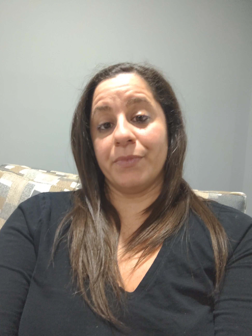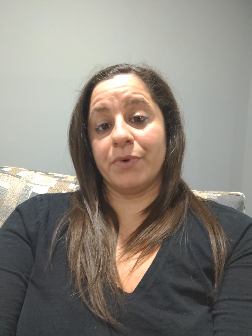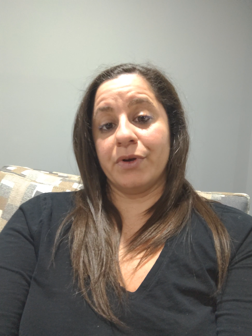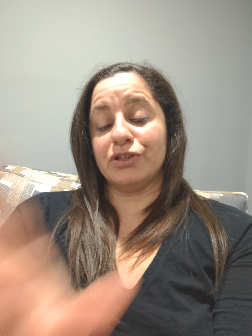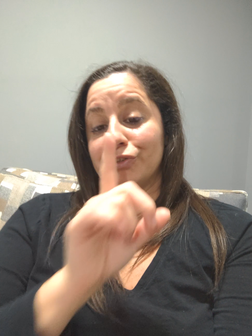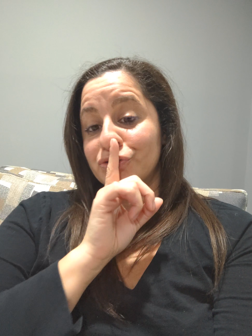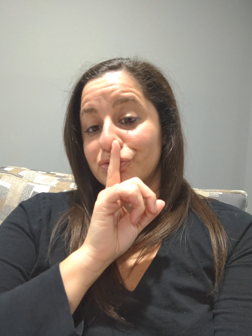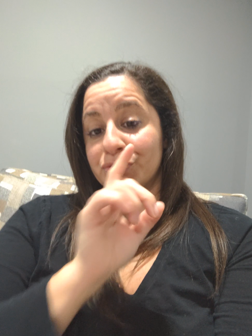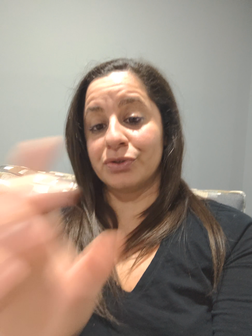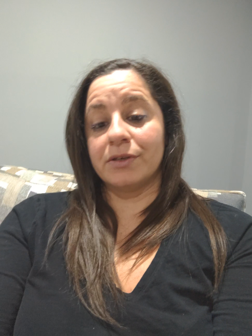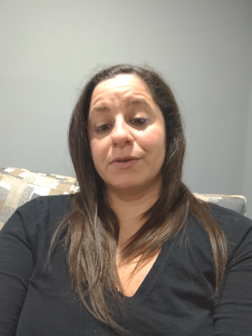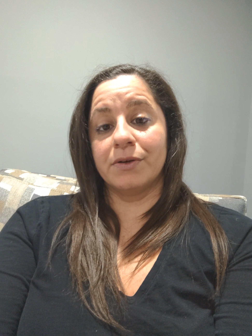shhh